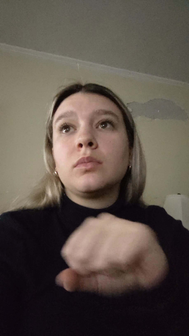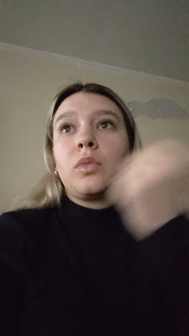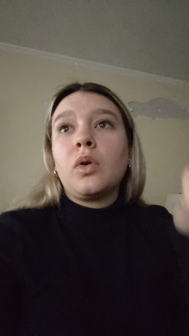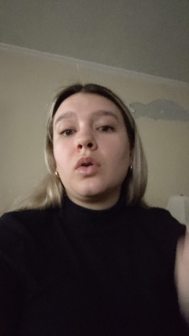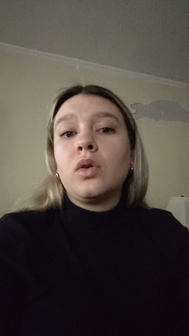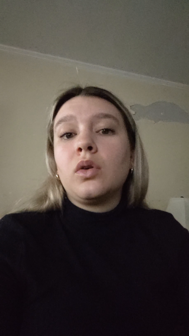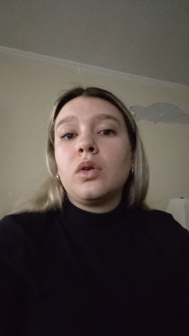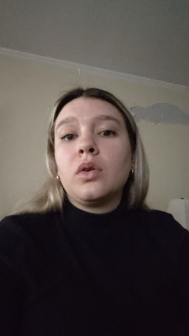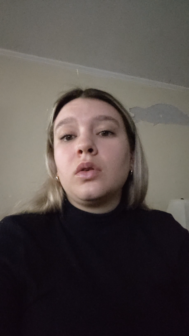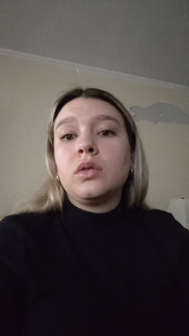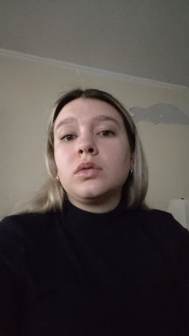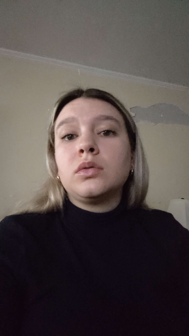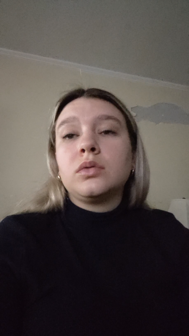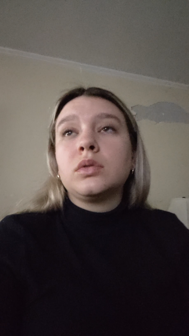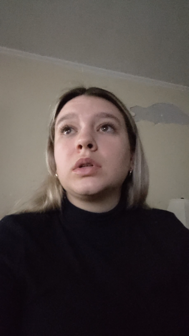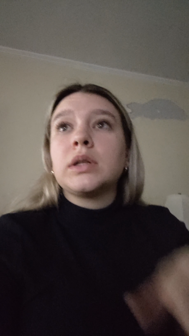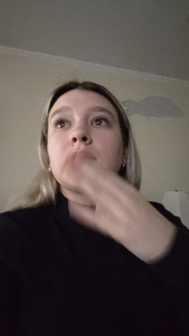kick